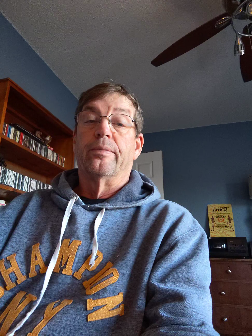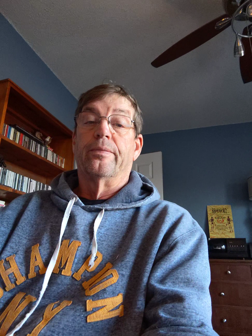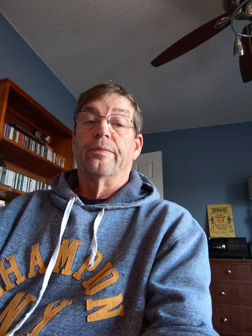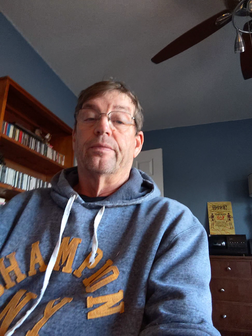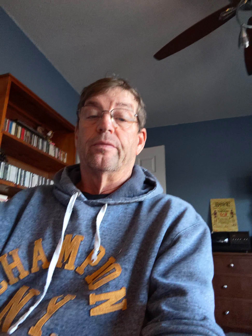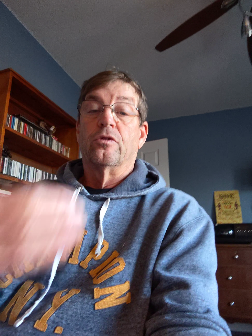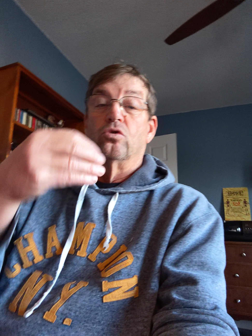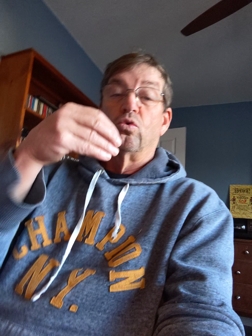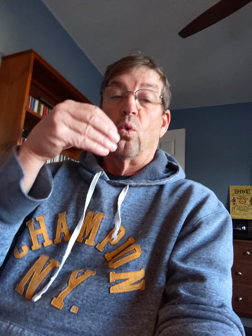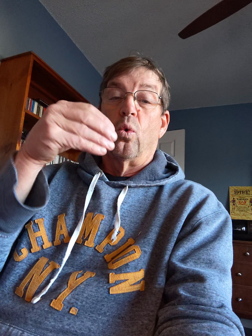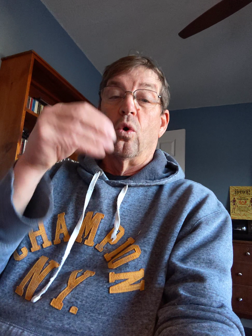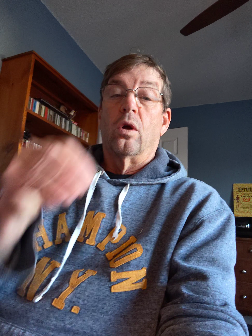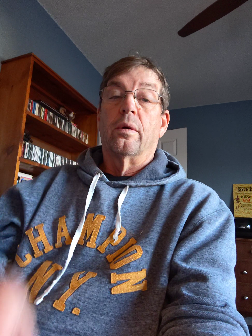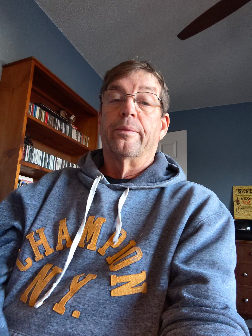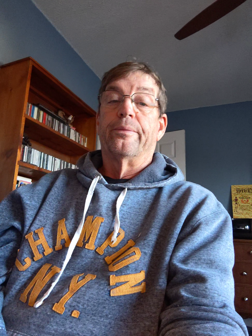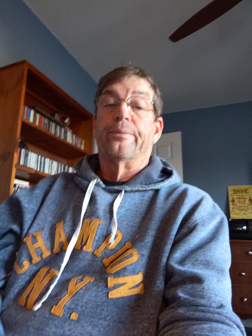store